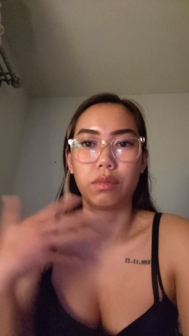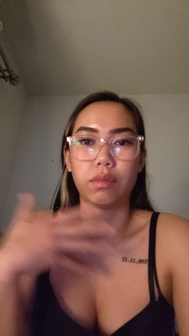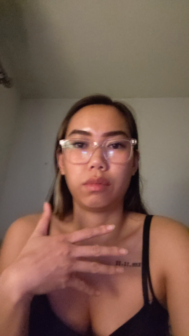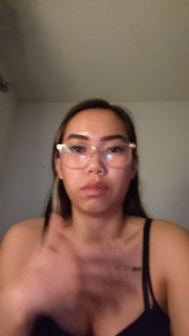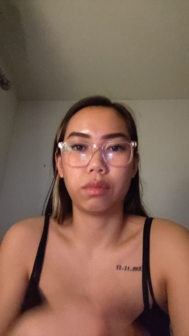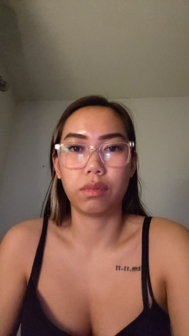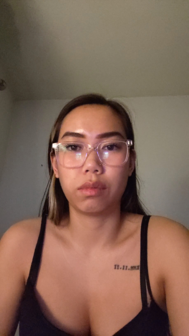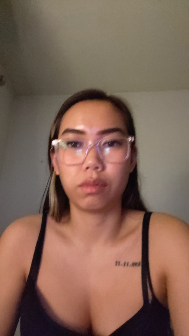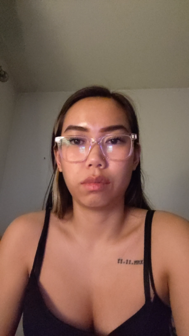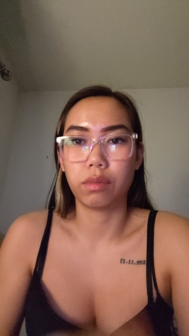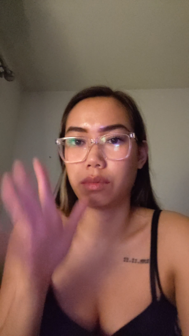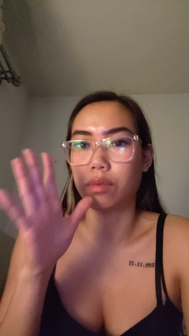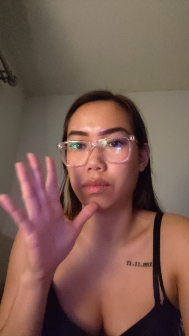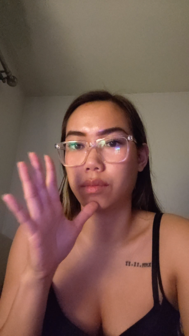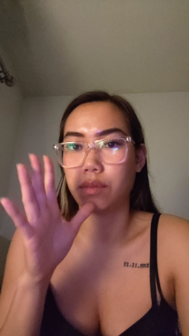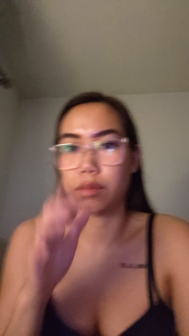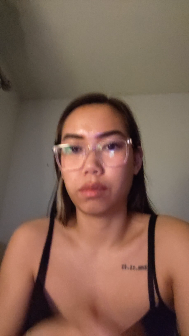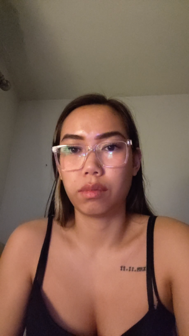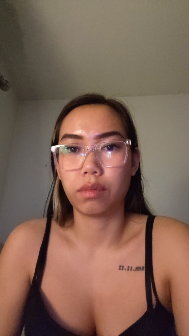mommy